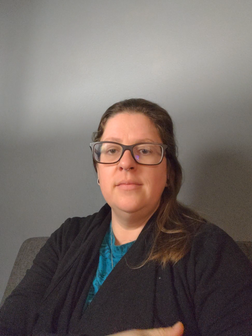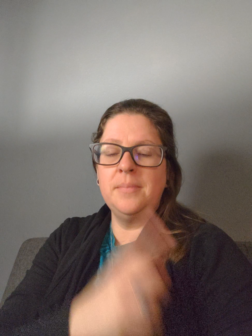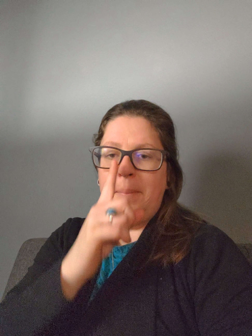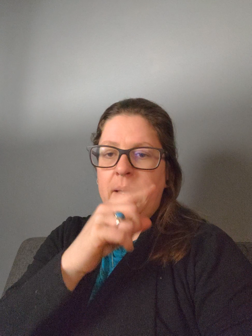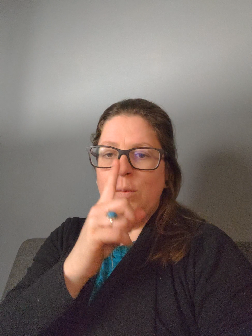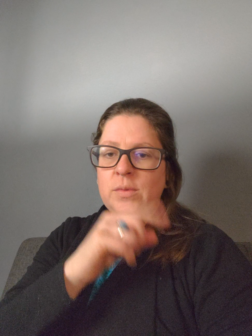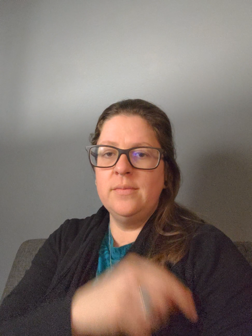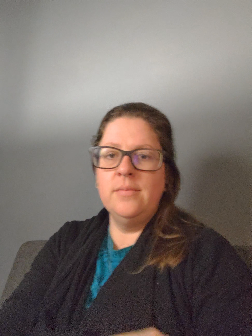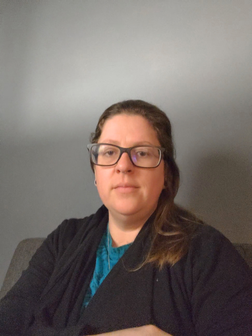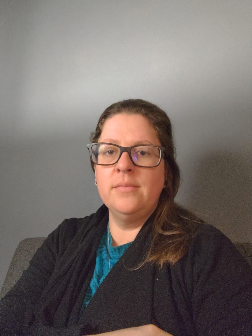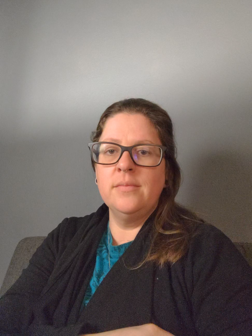mouse